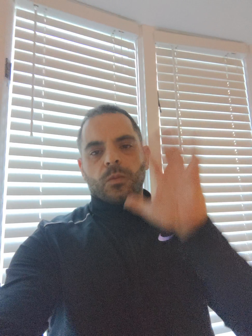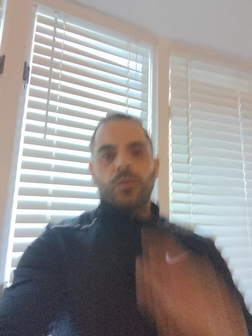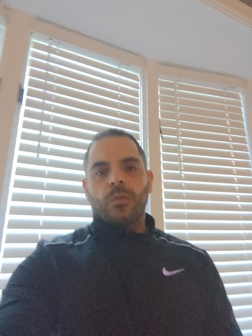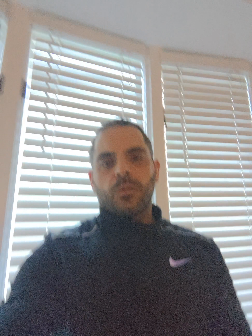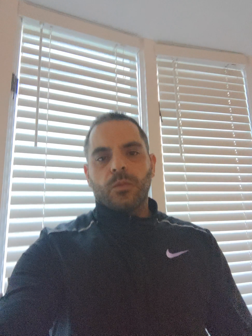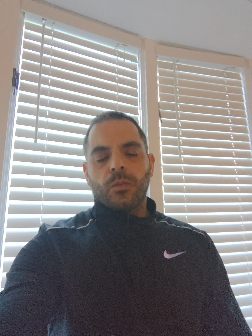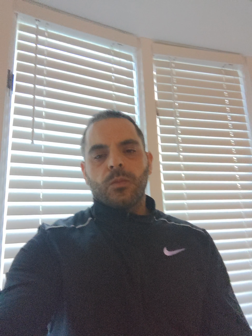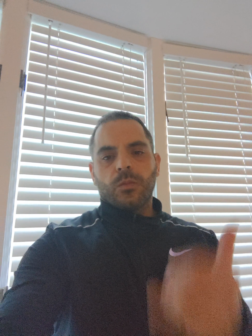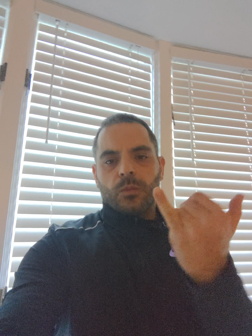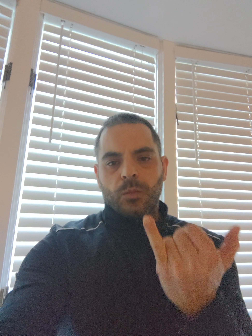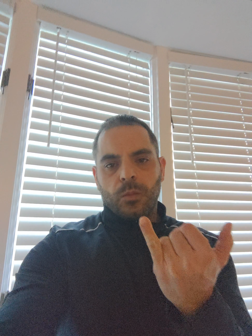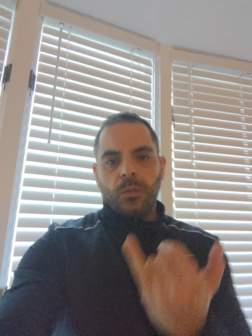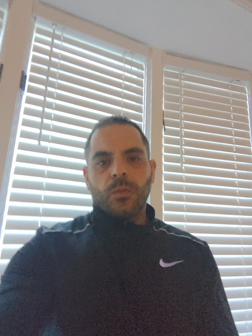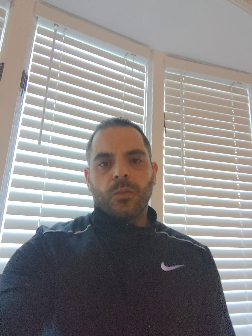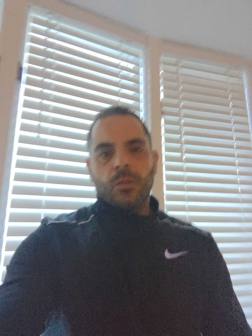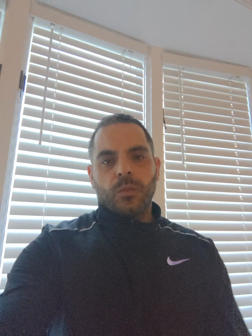now